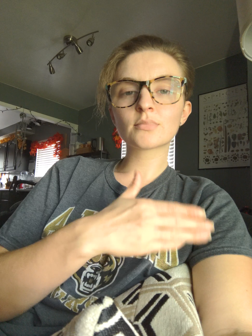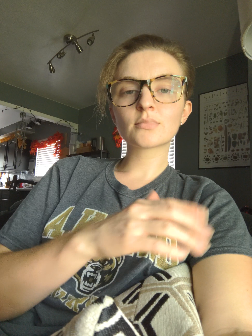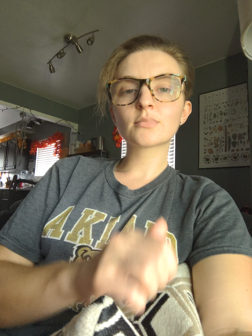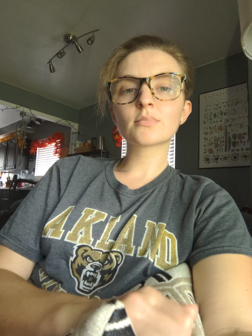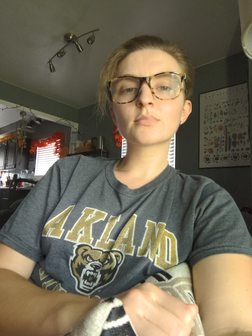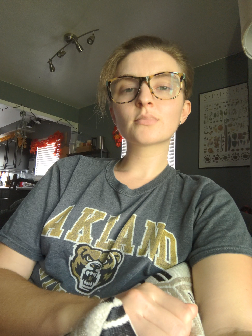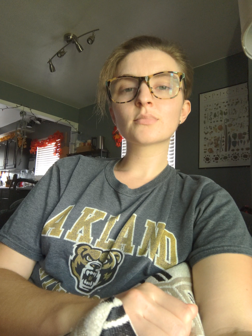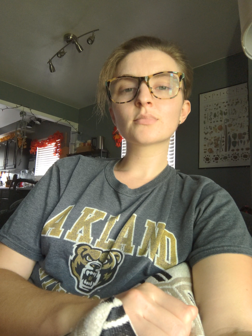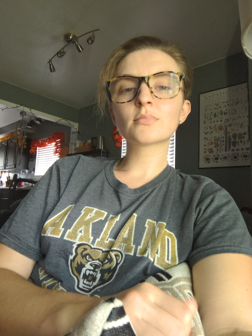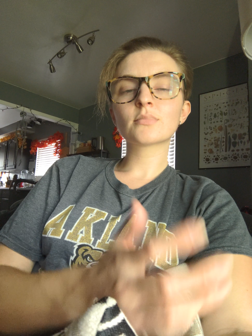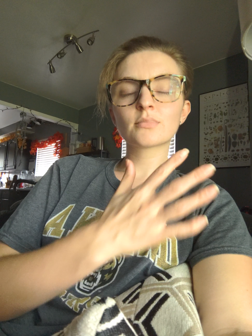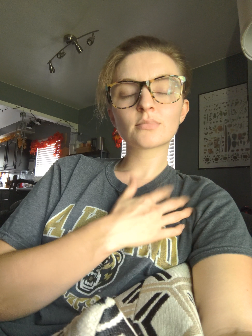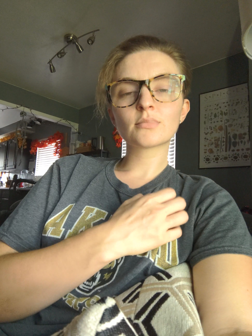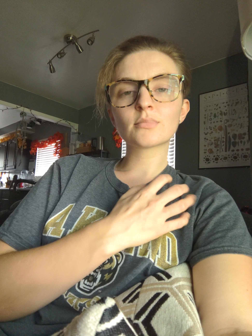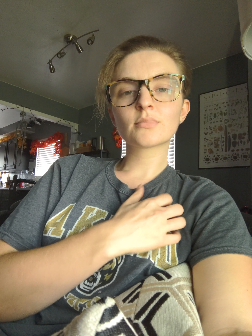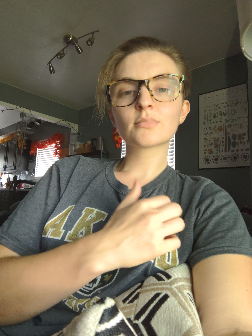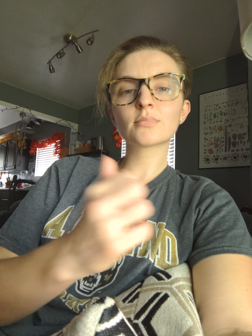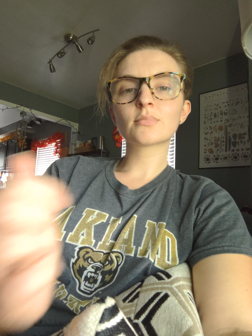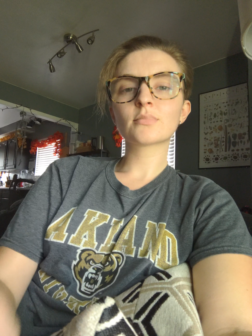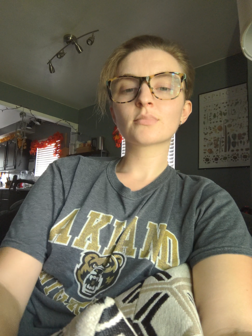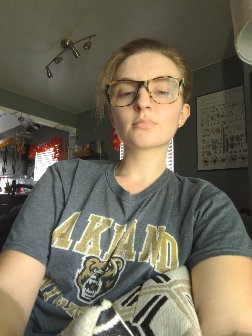bear